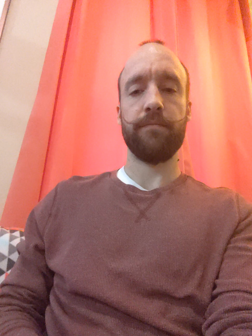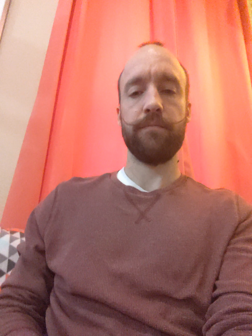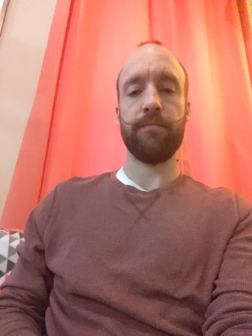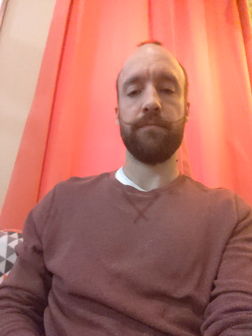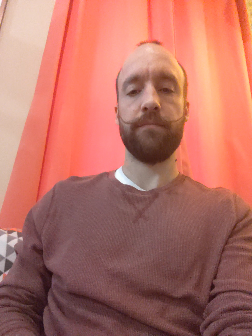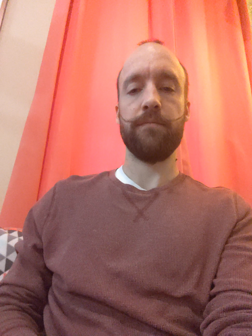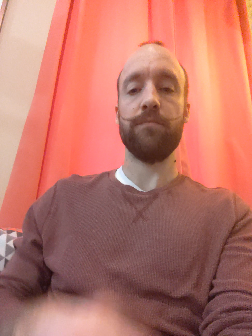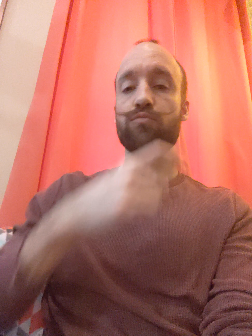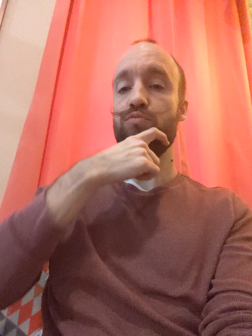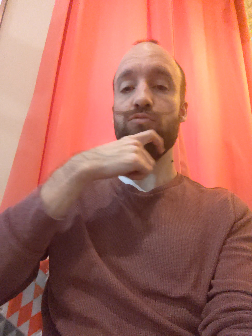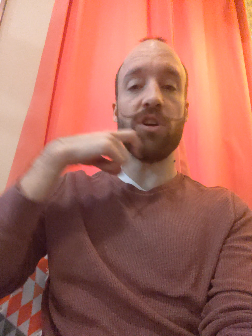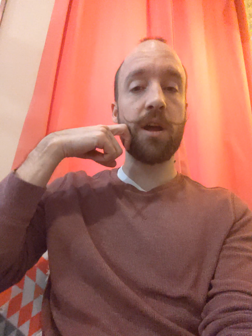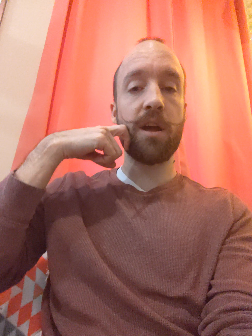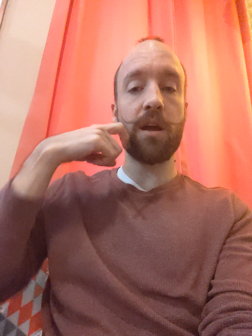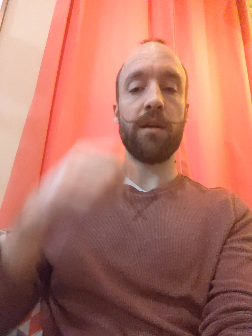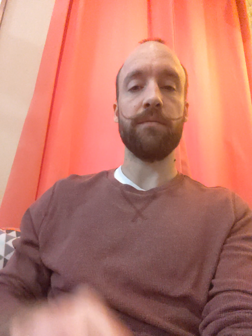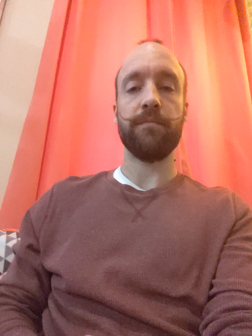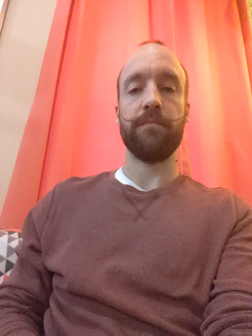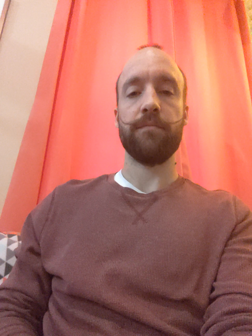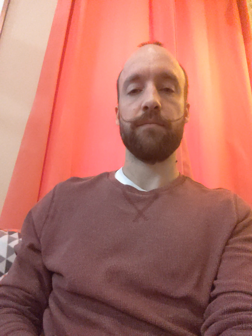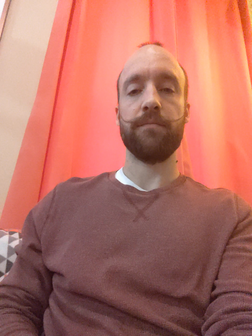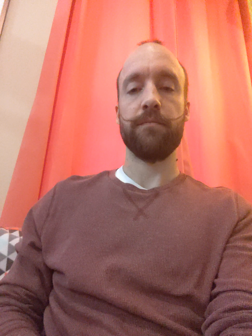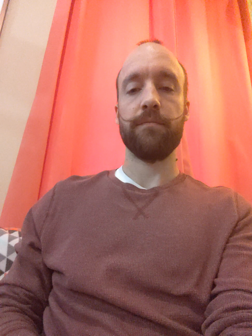dry